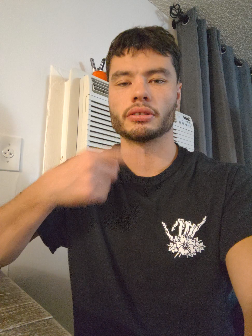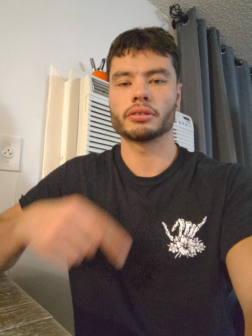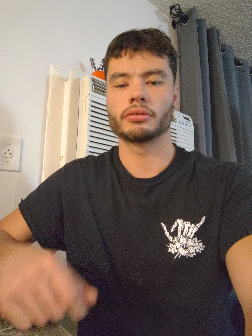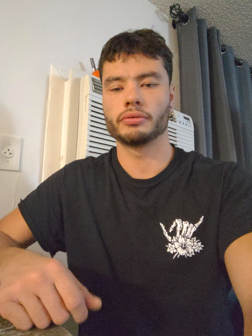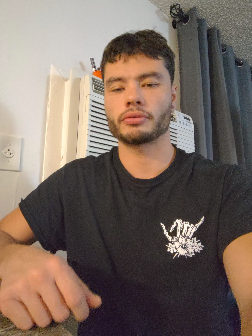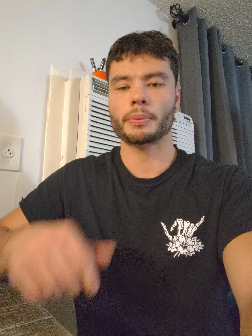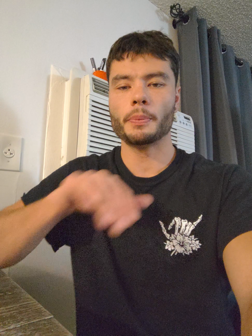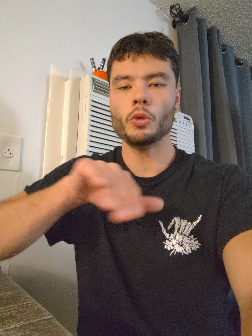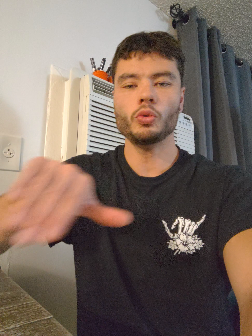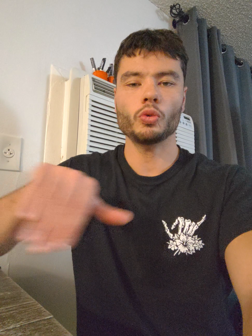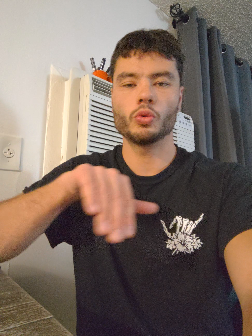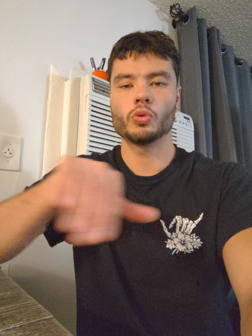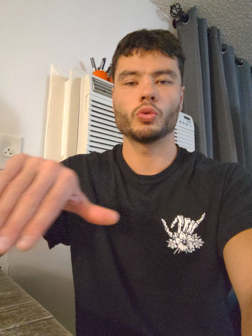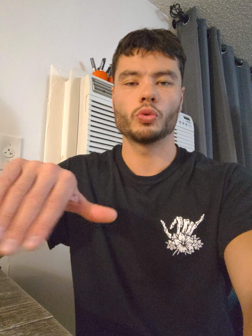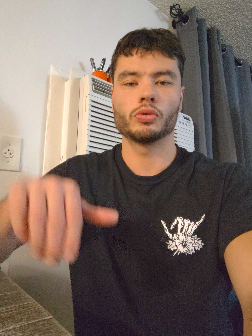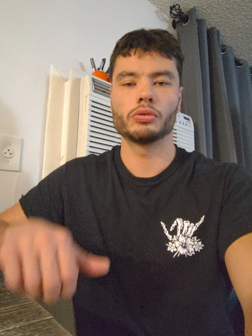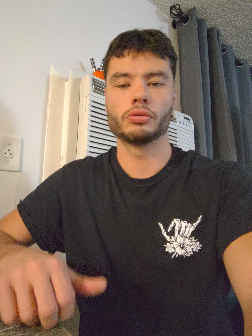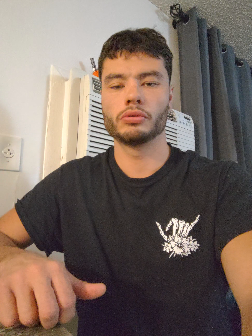pool